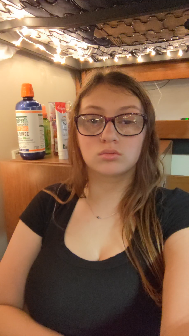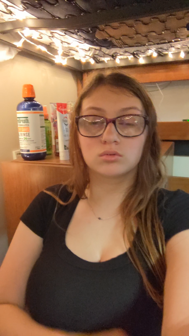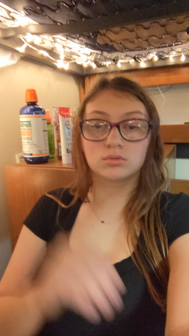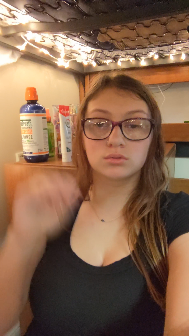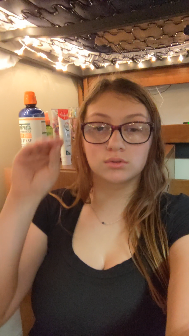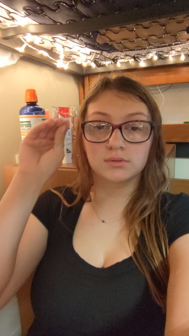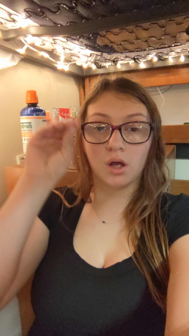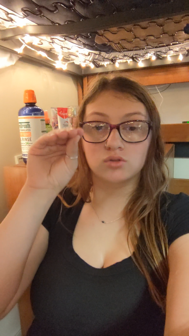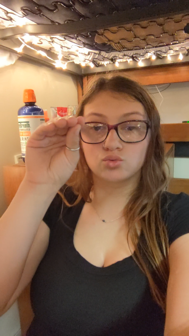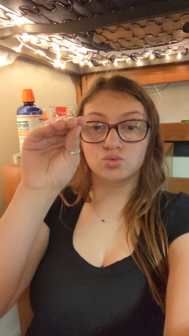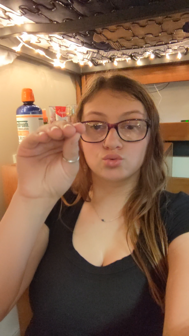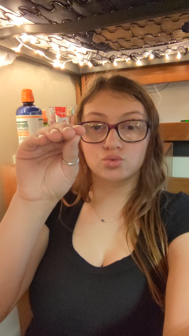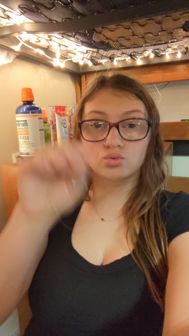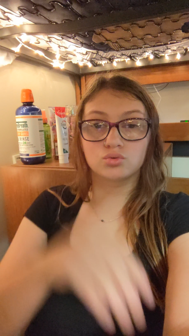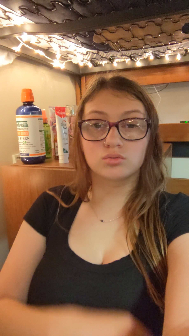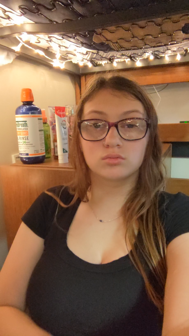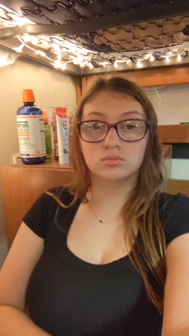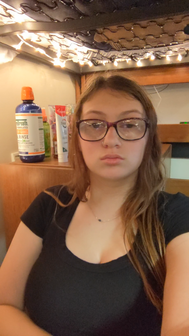dinosaur